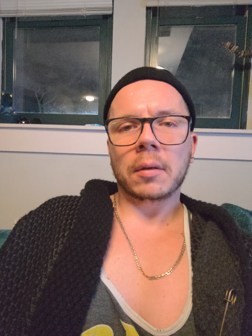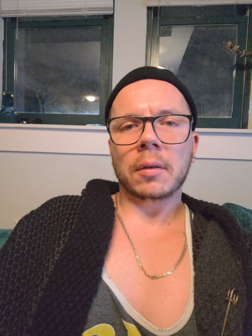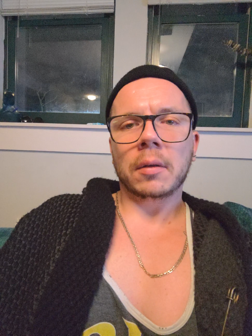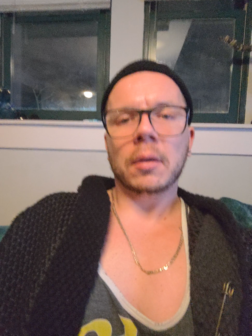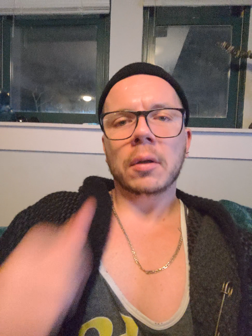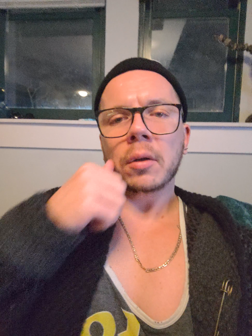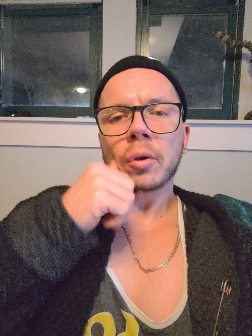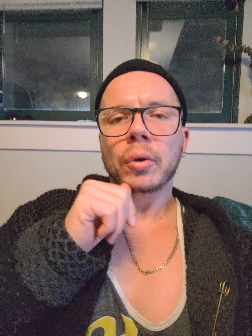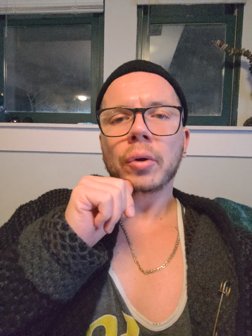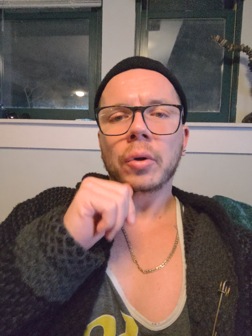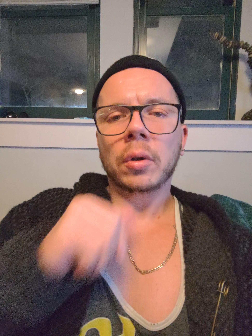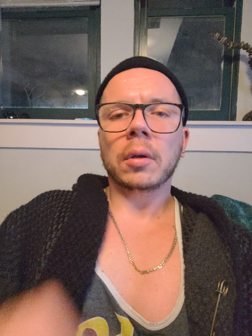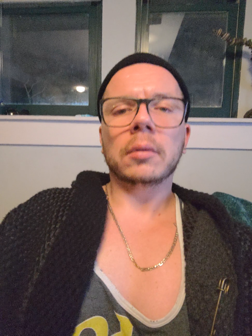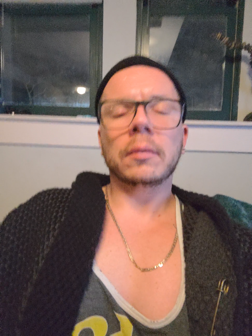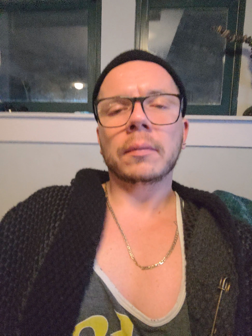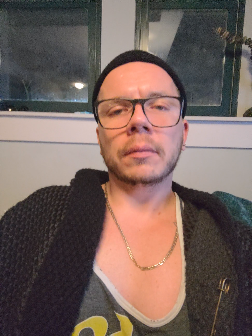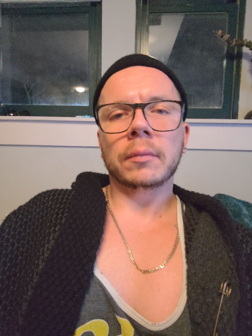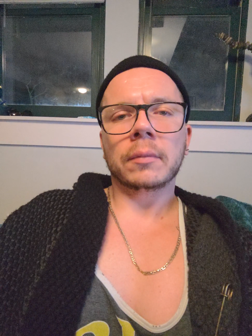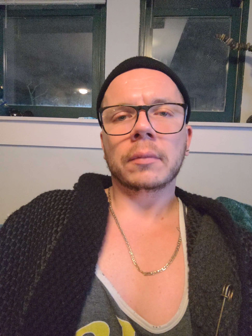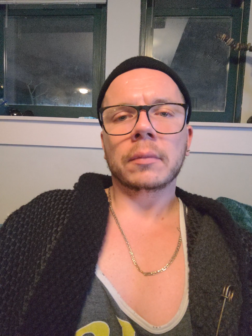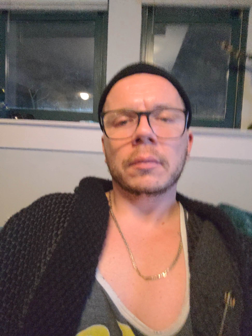girl